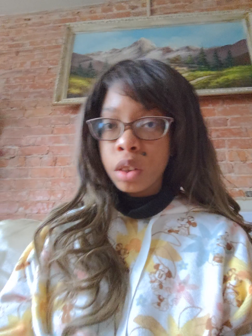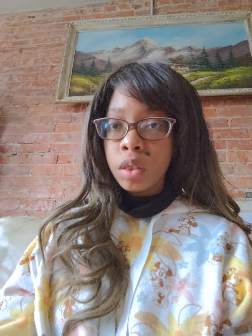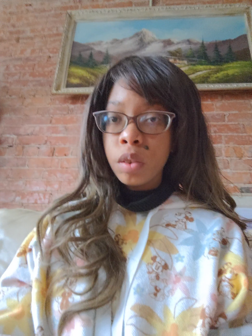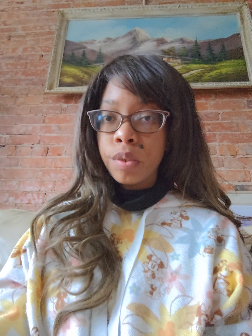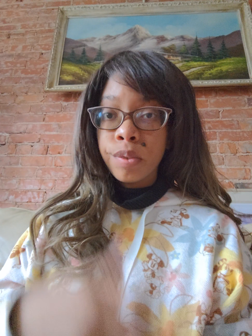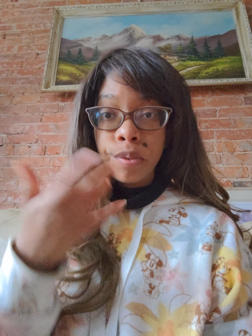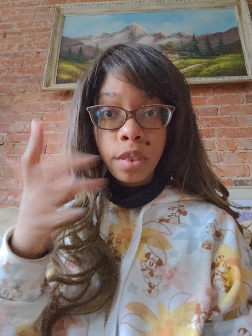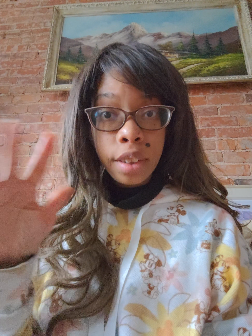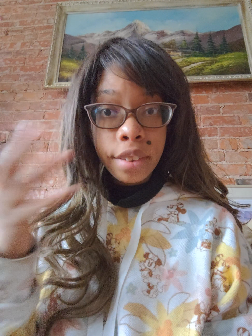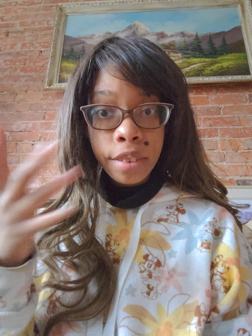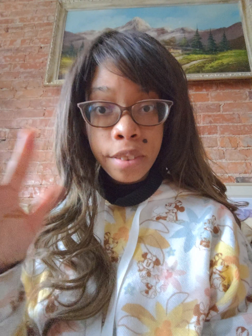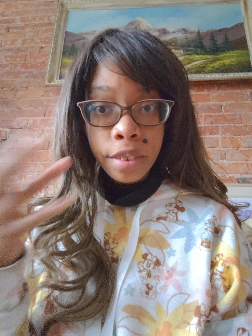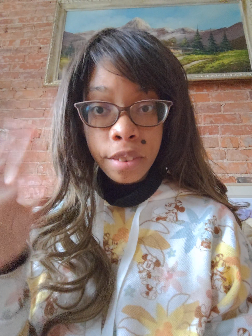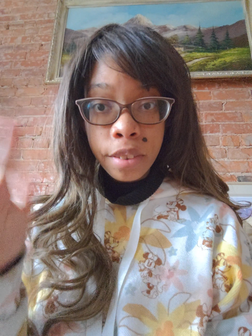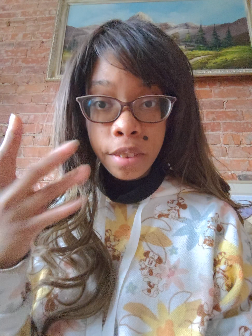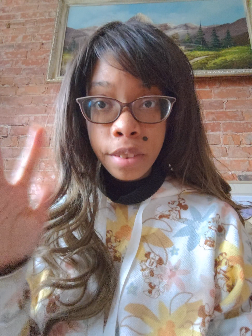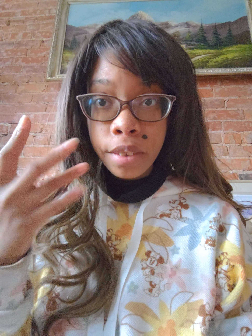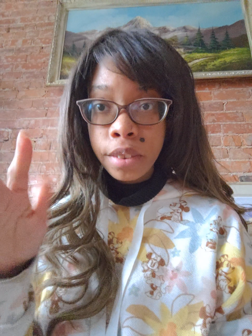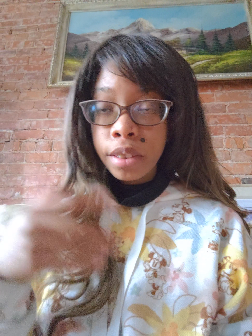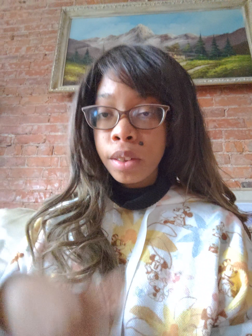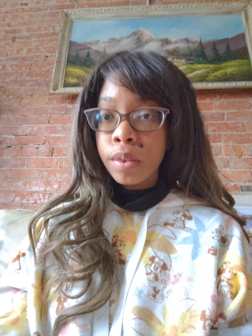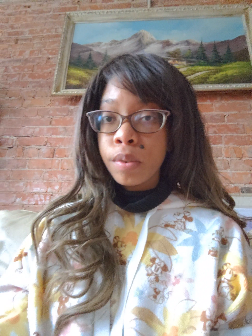finish